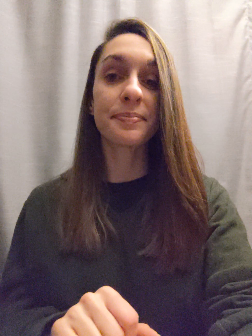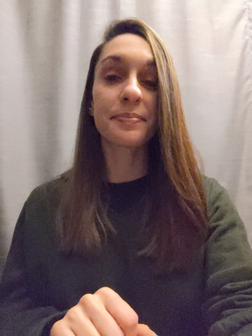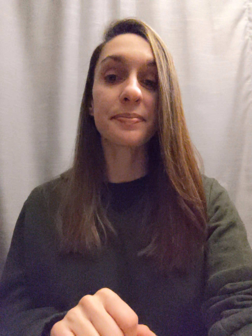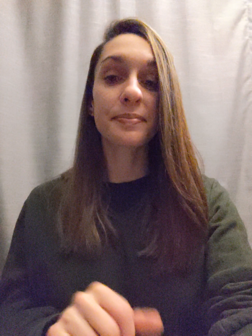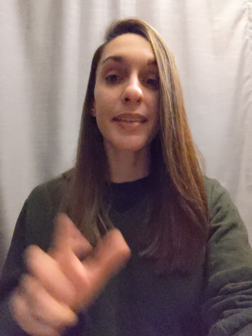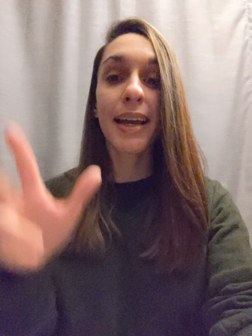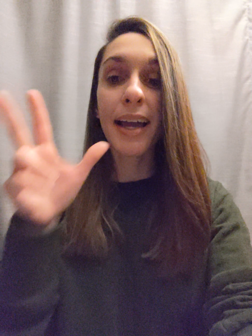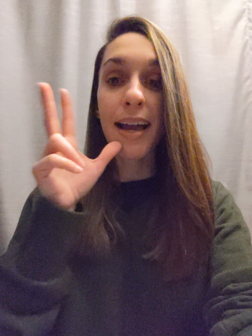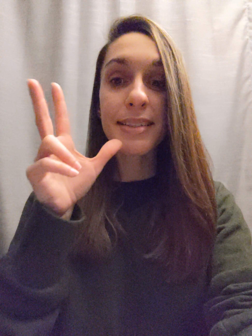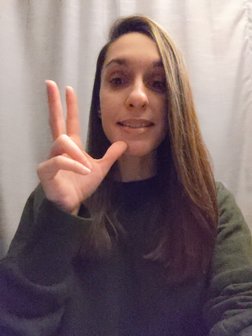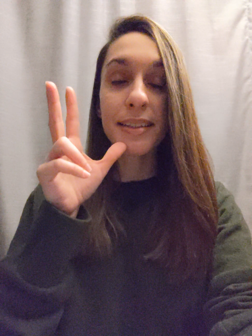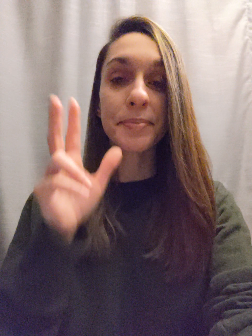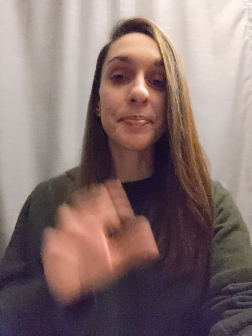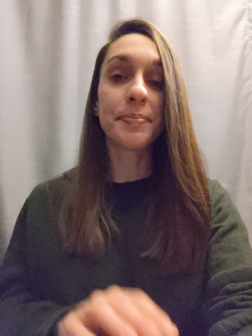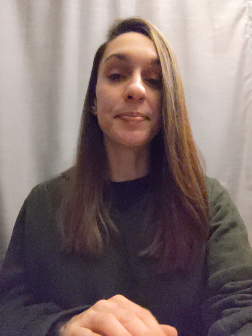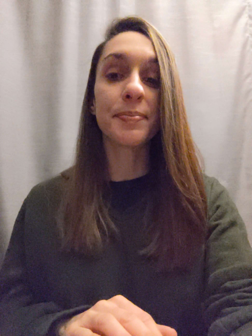hen